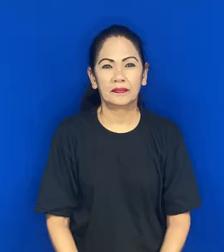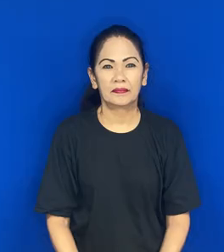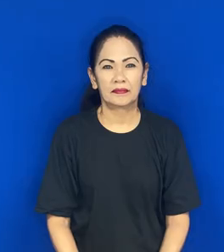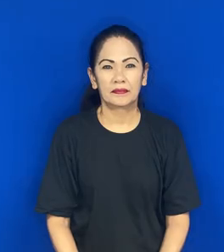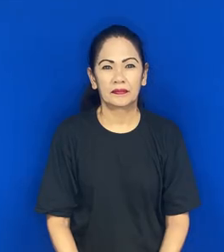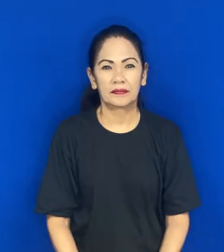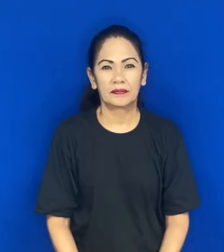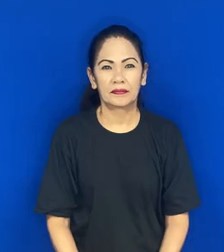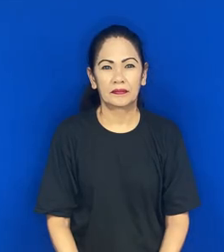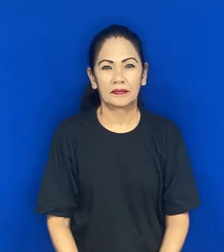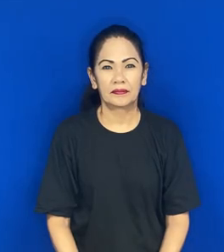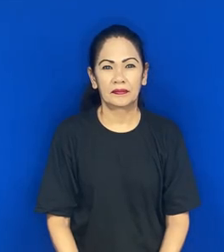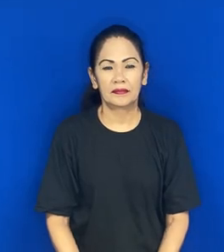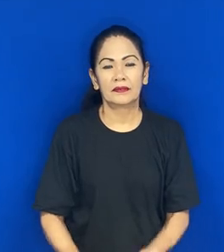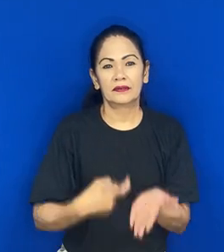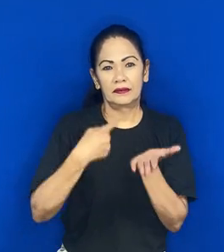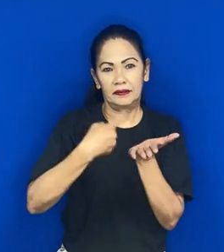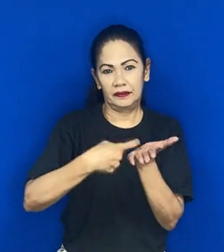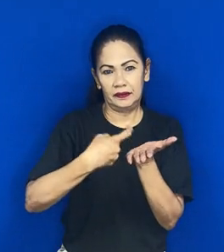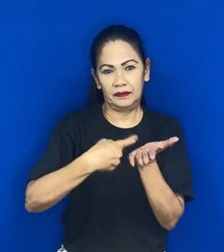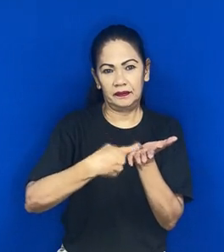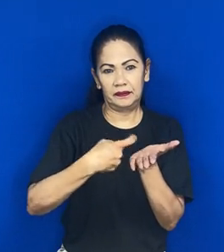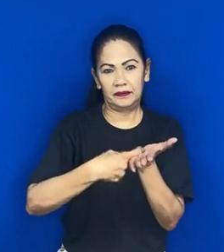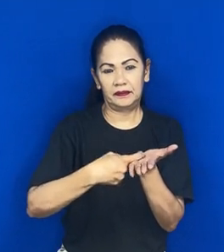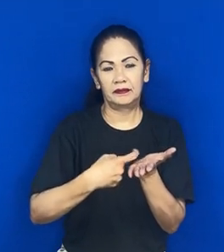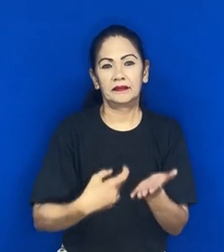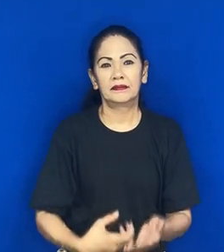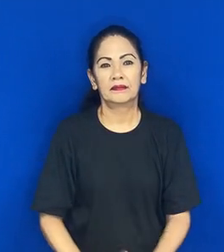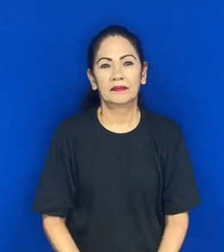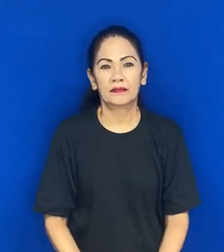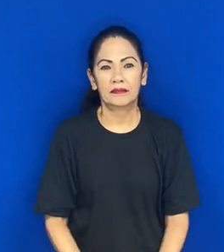shrimp